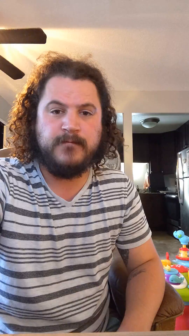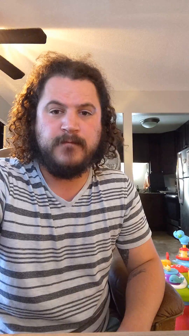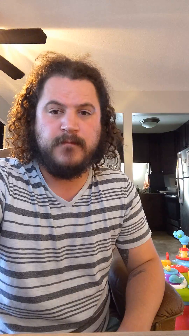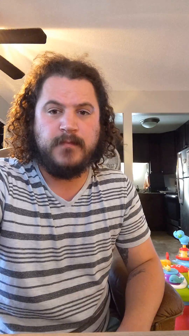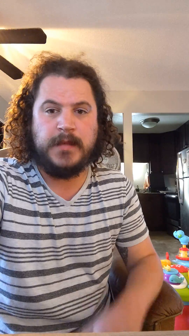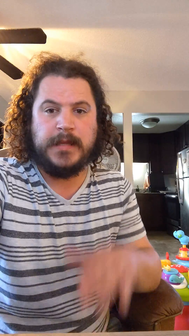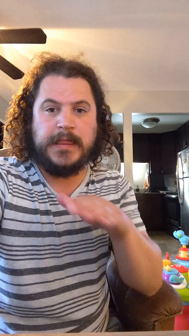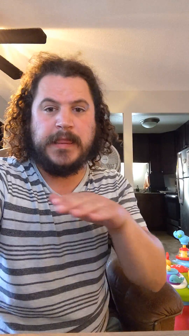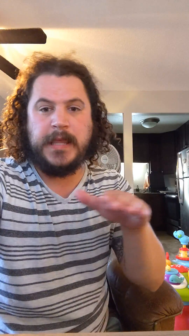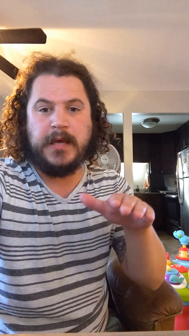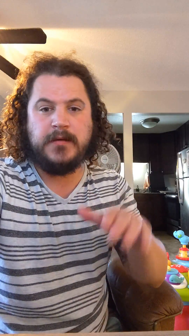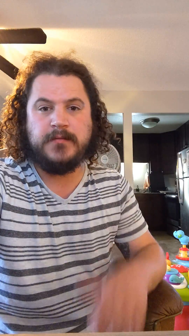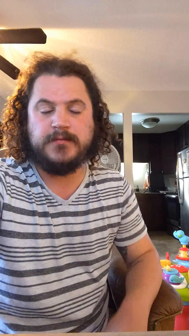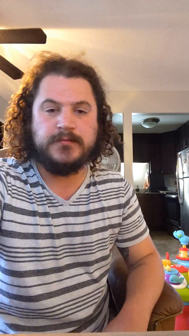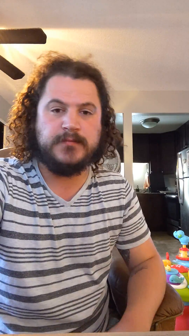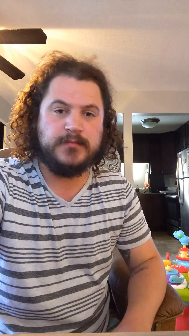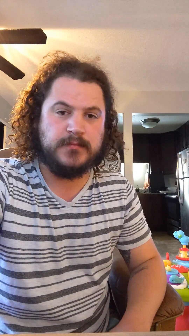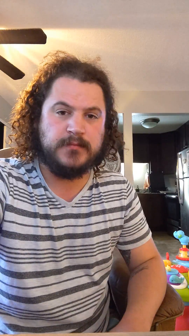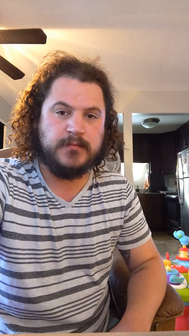nice